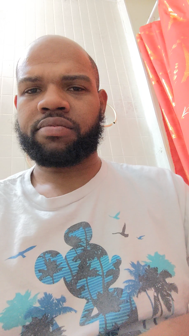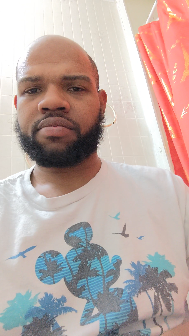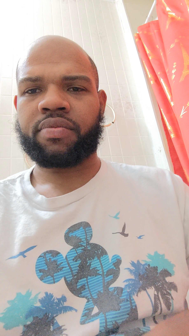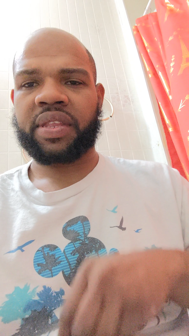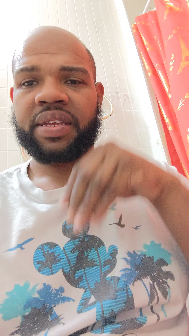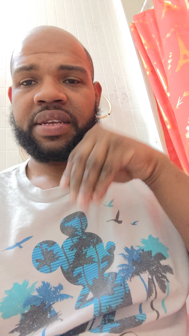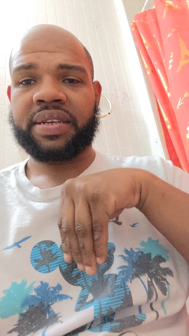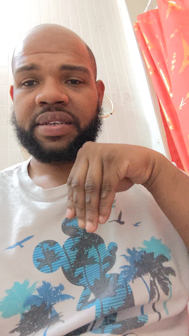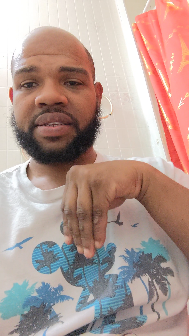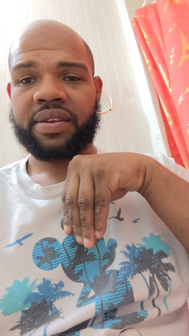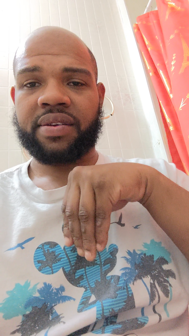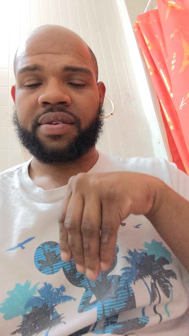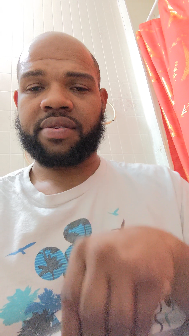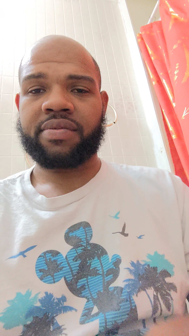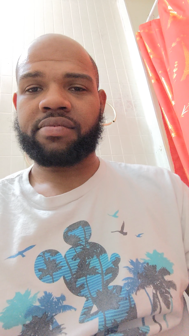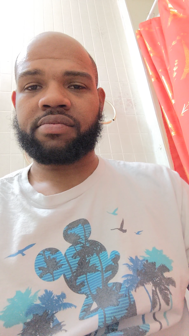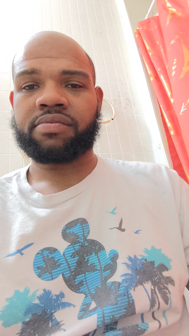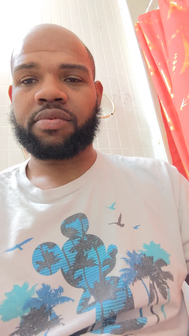inside